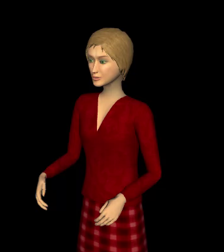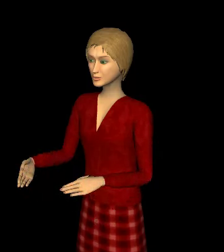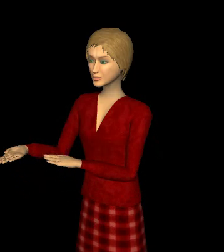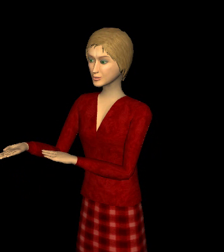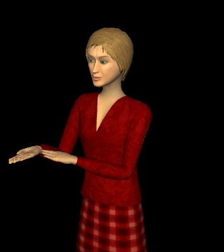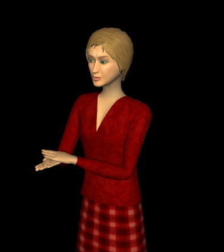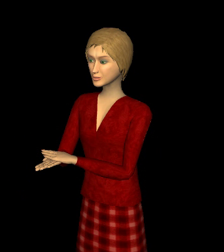فرن